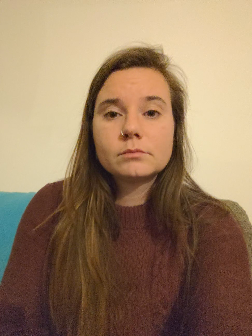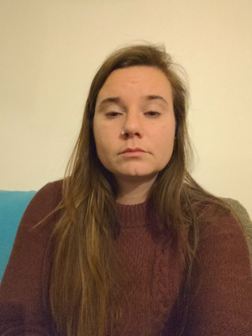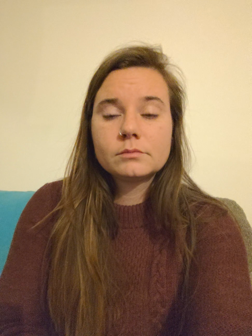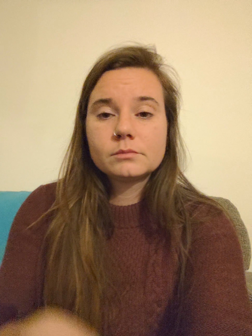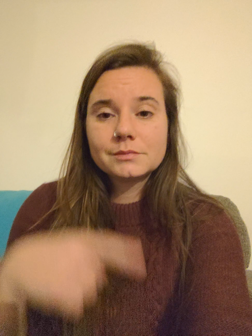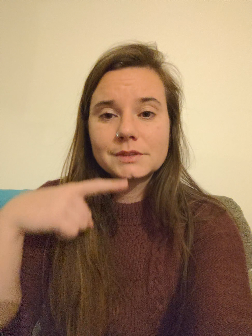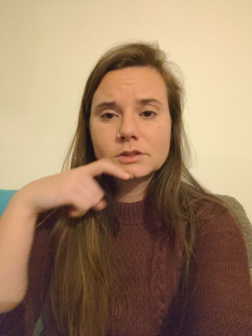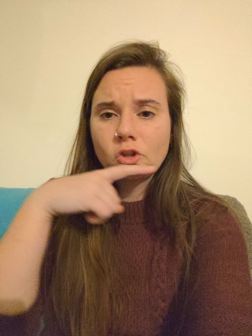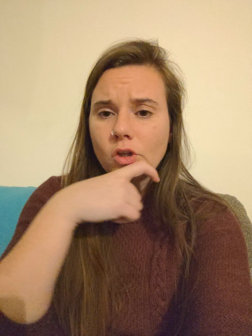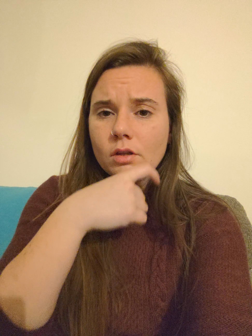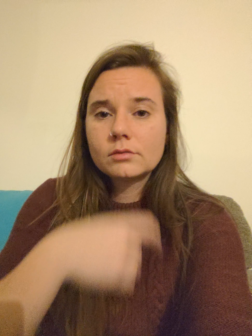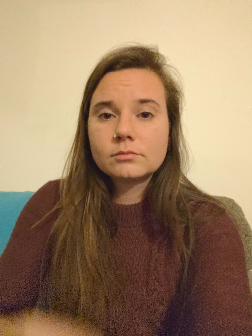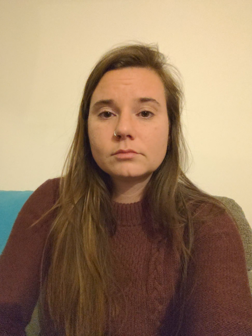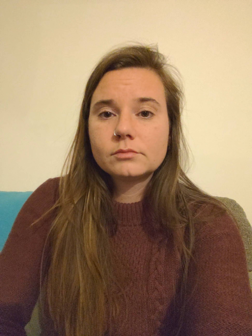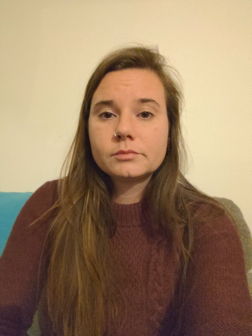cereal